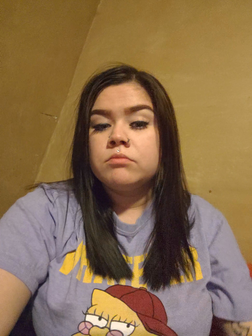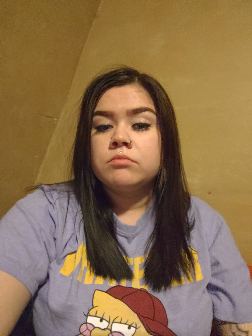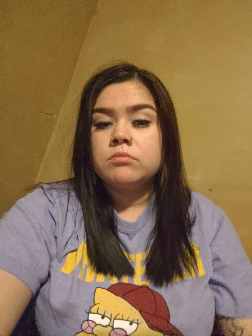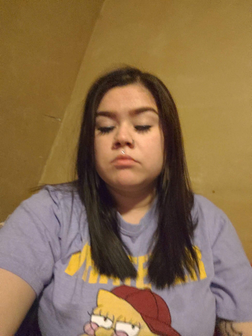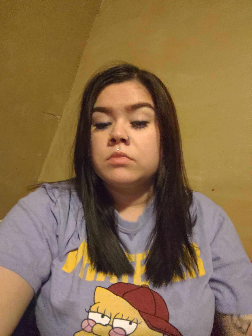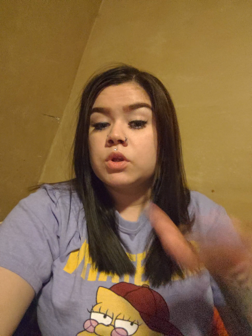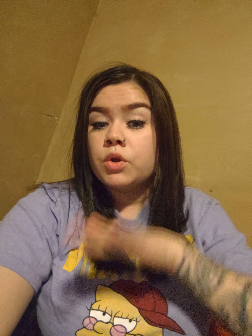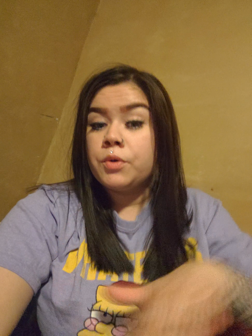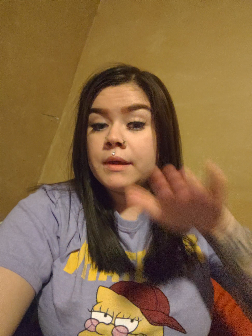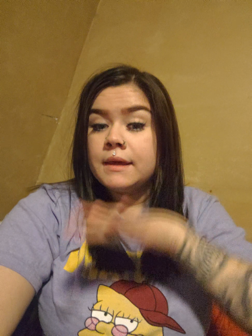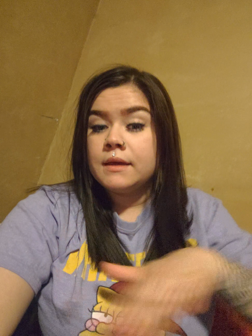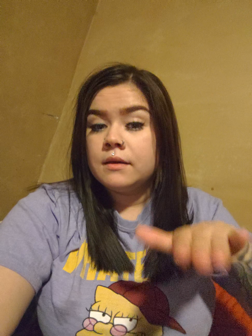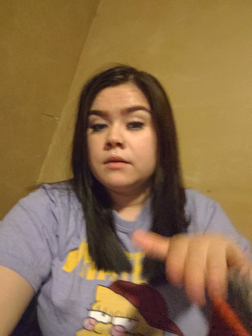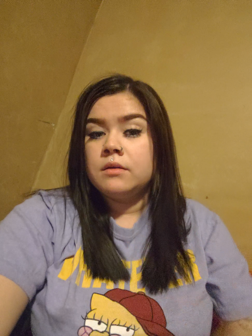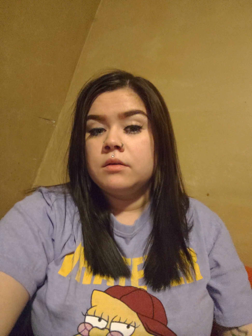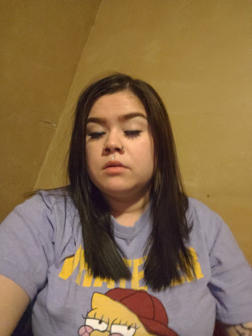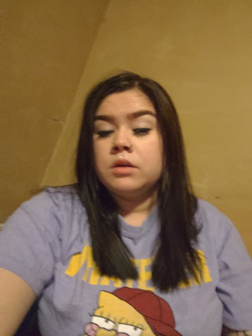clean